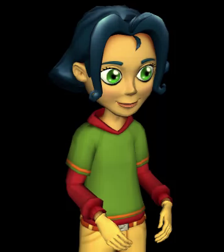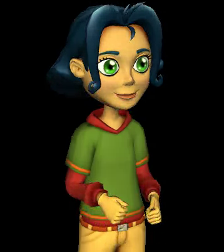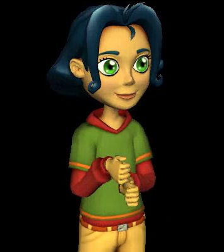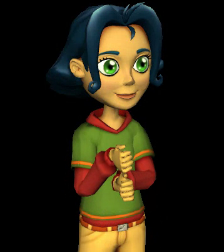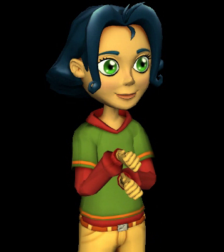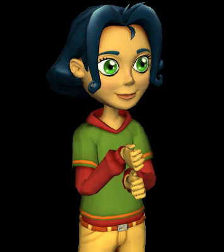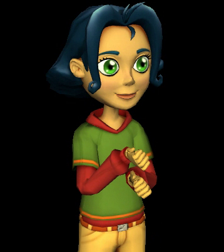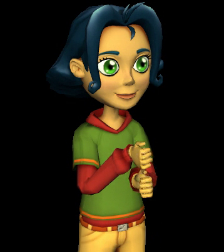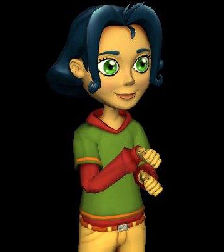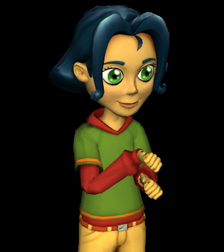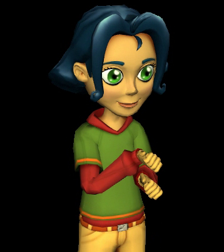يمسح